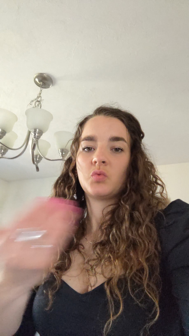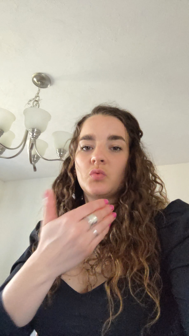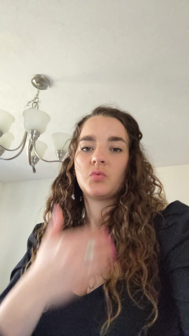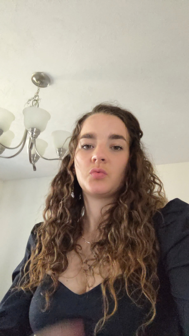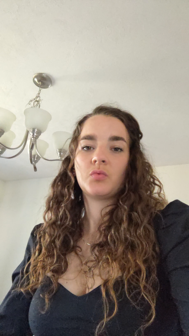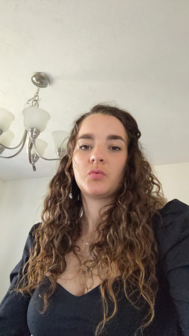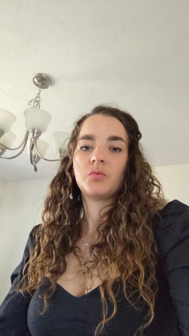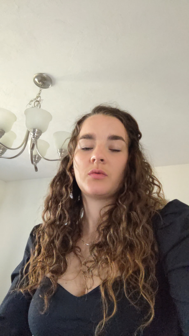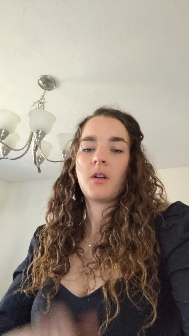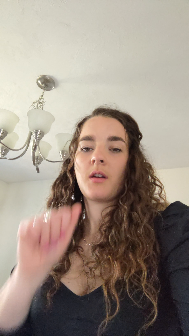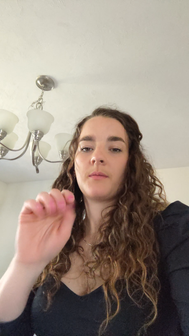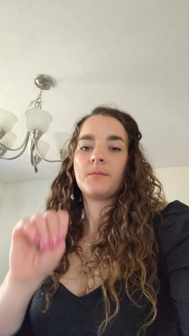am